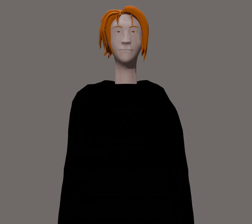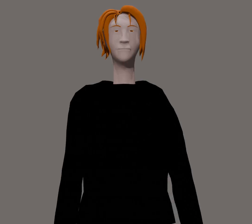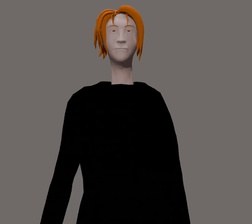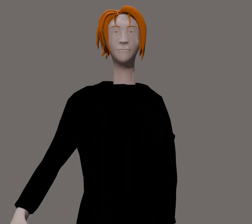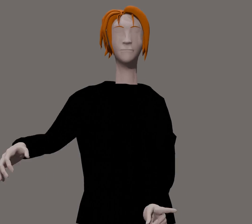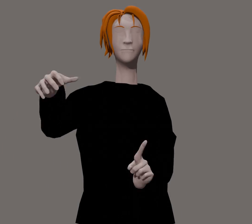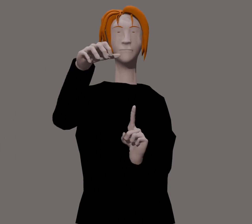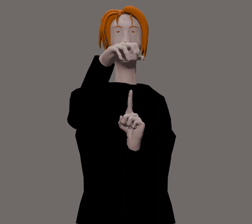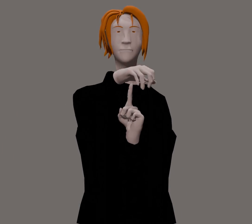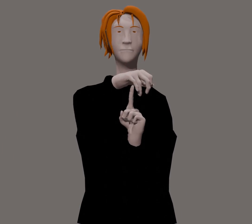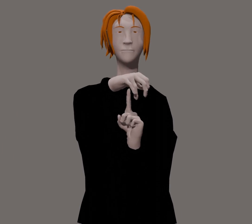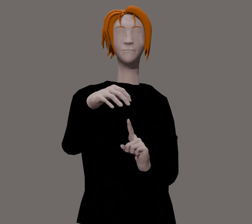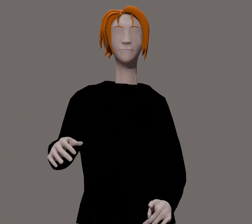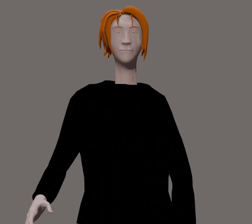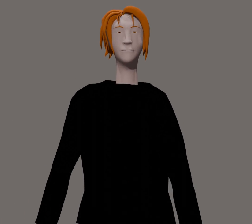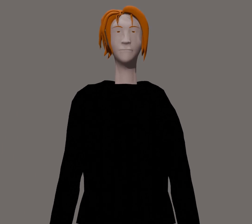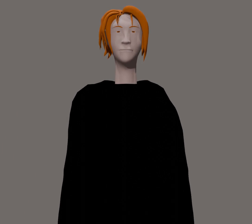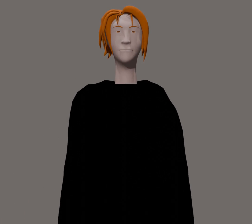Champion